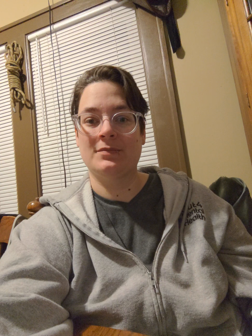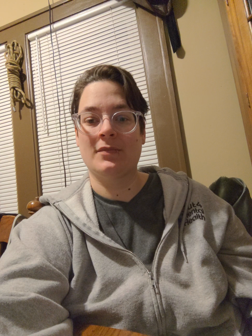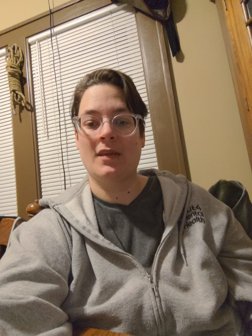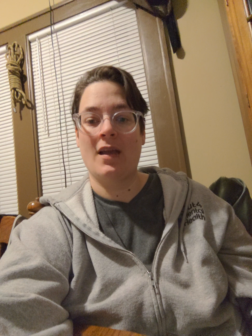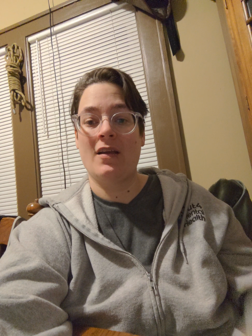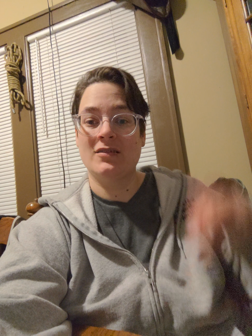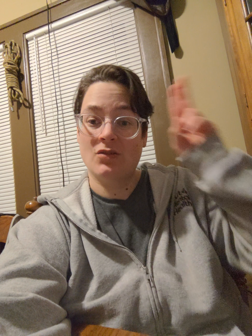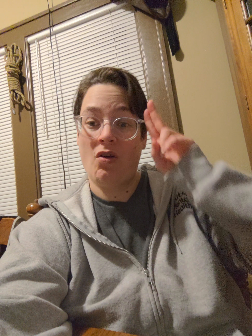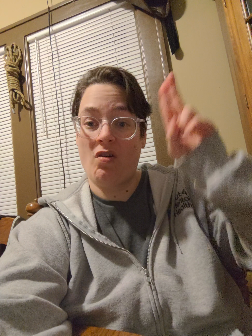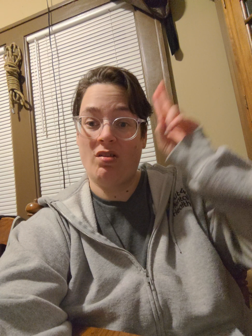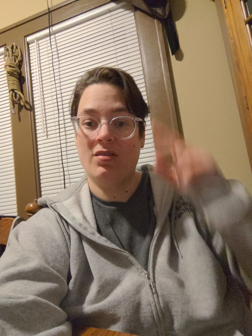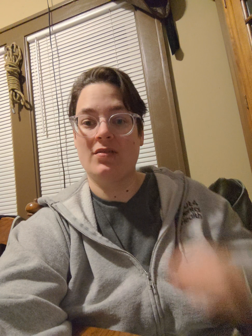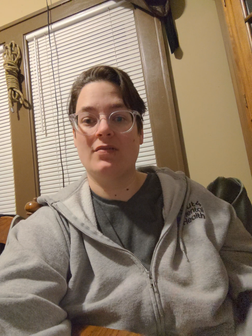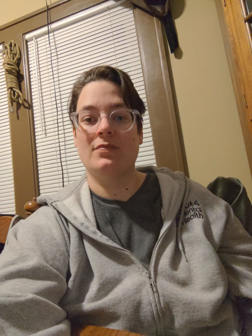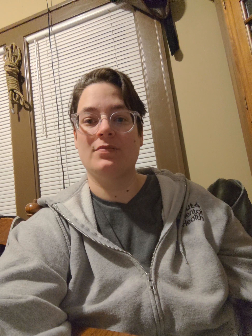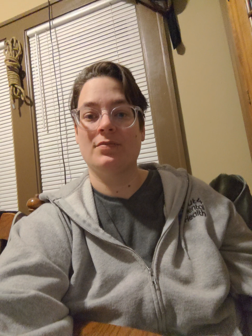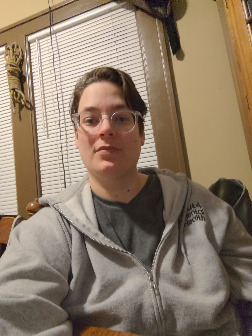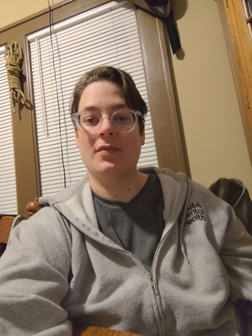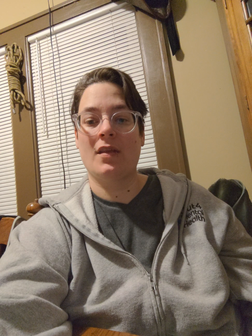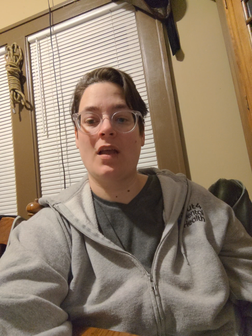uncle